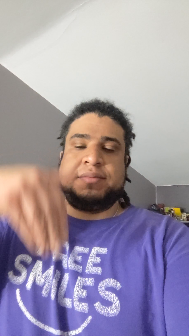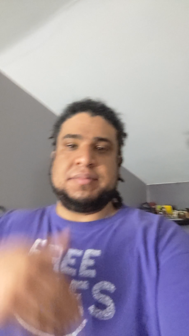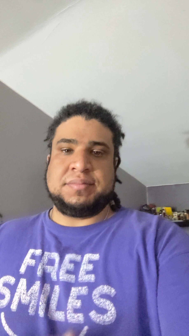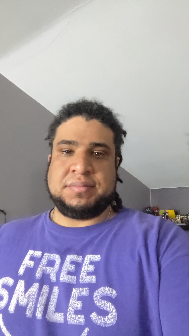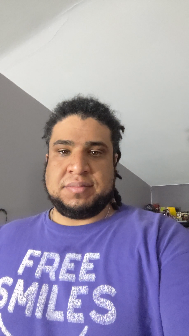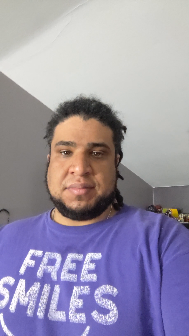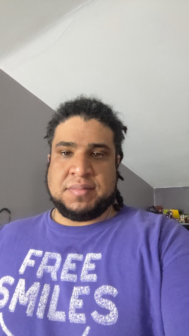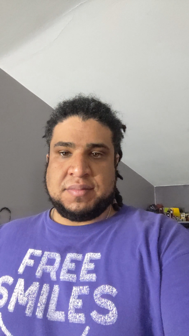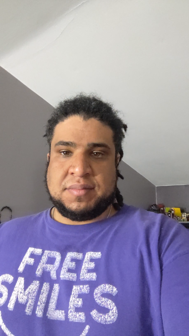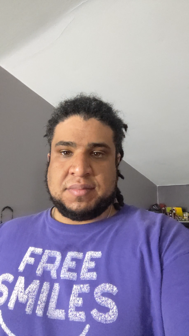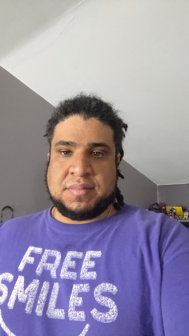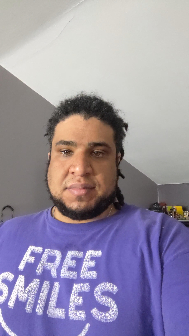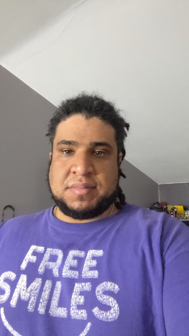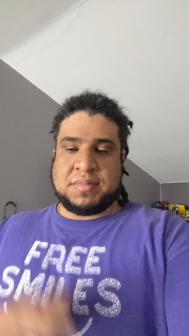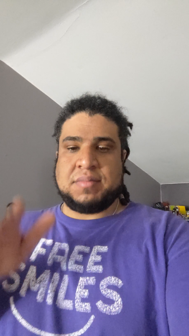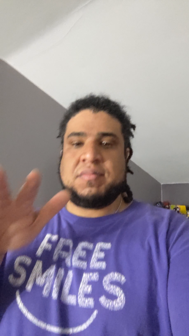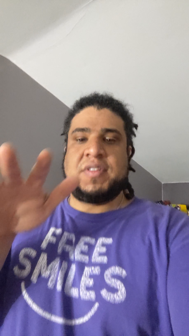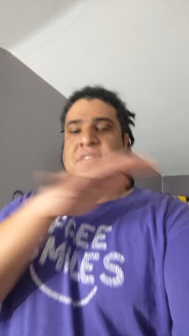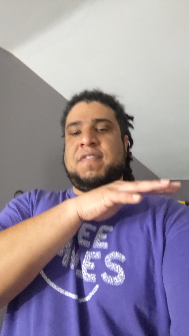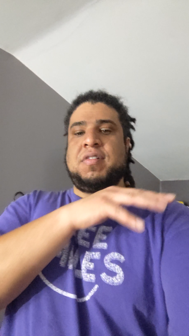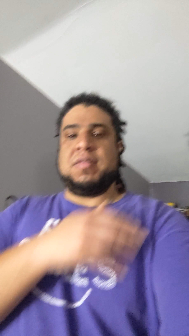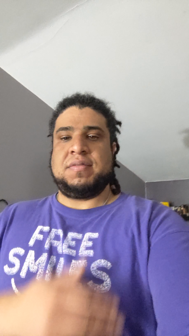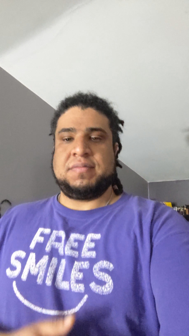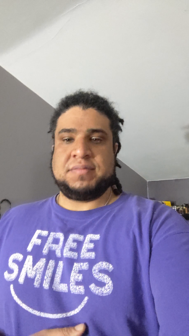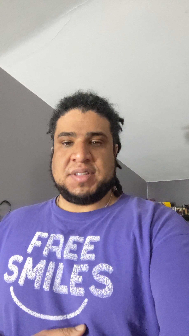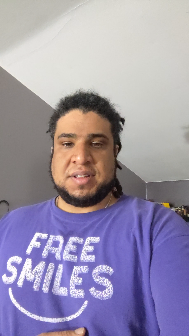full